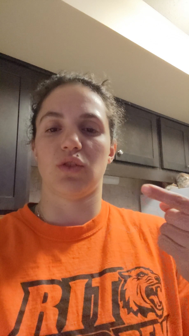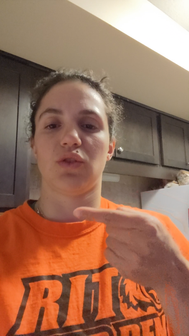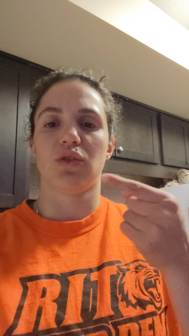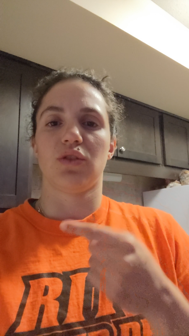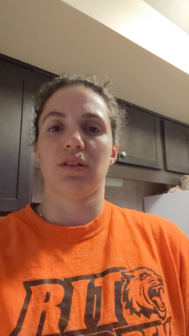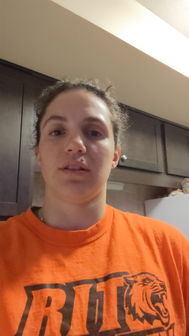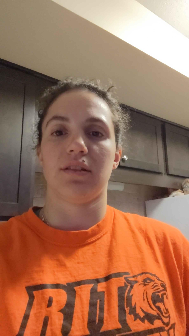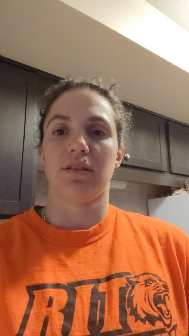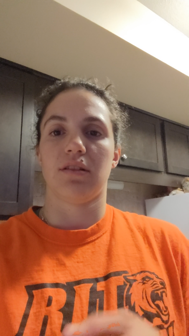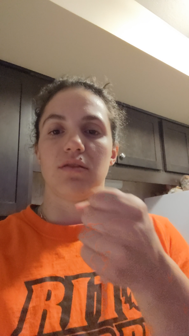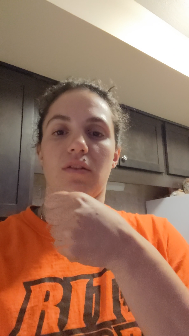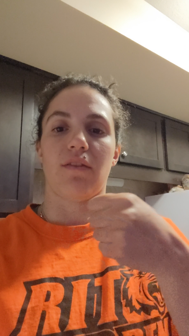coffee